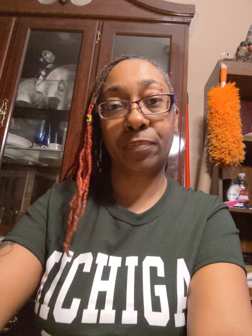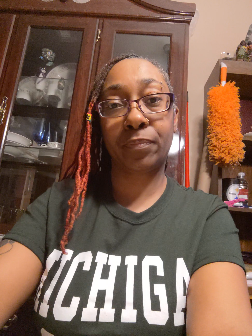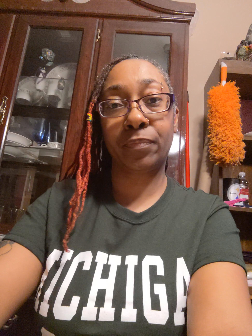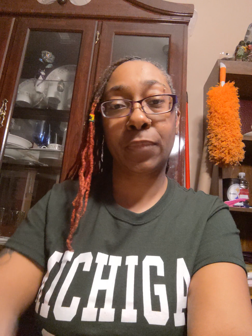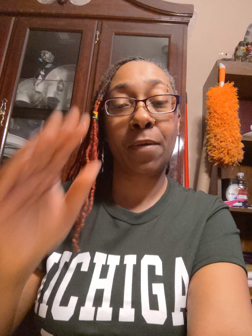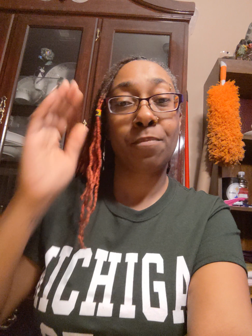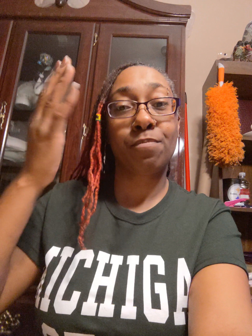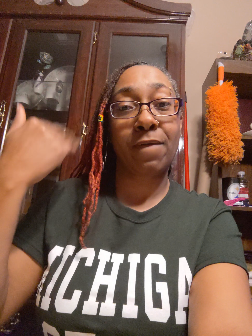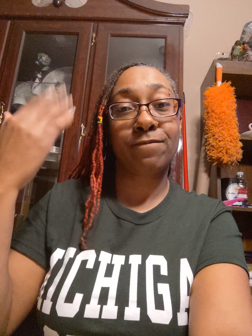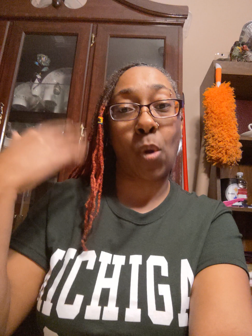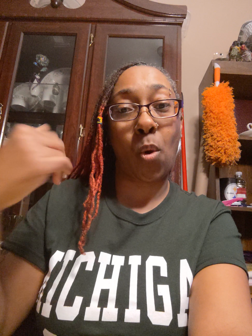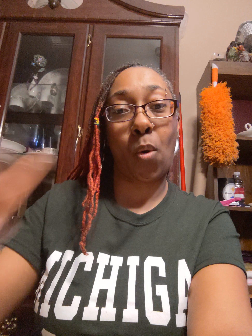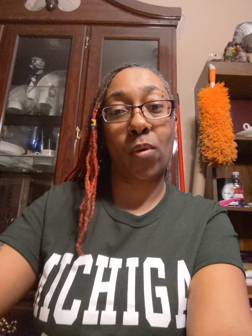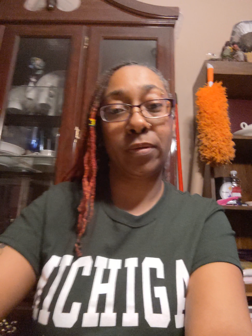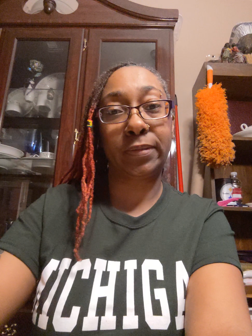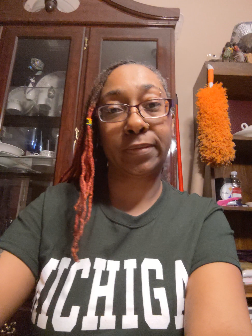before